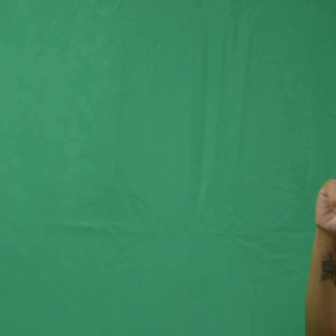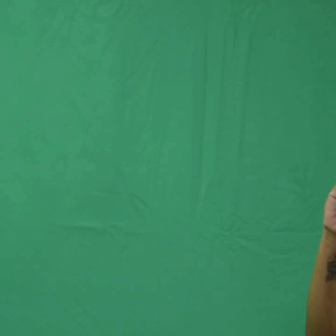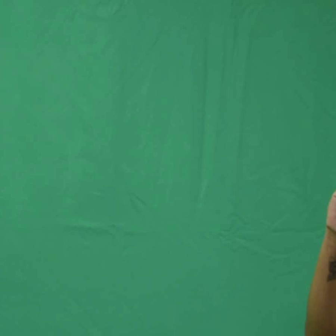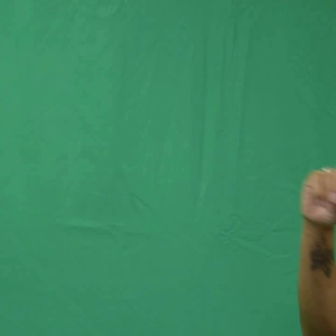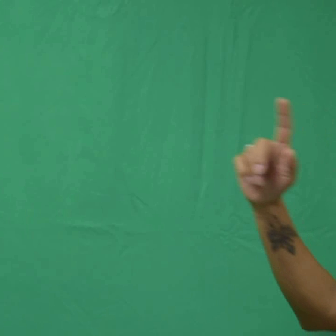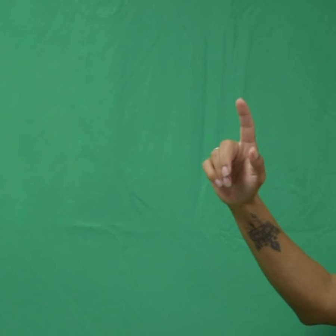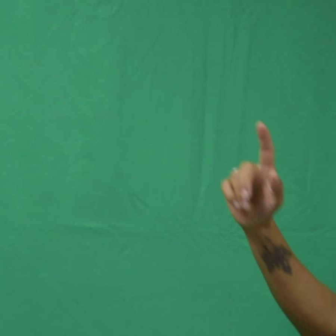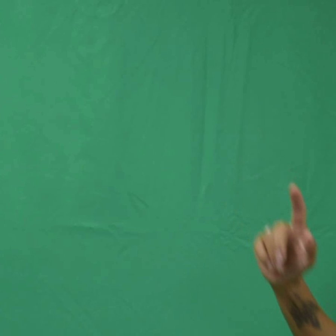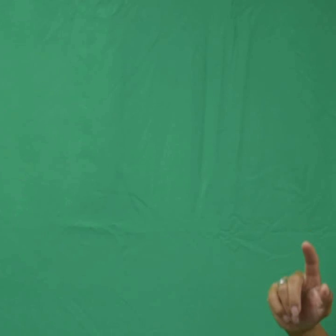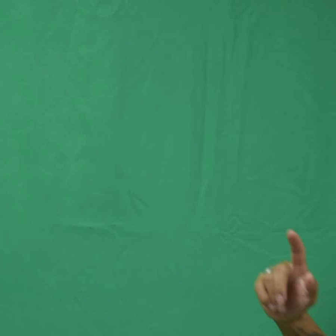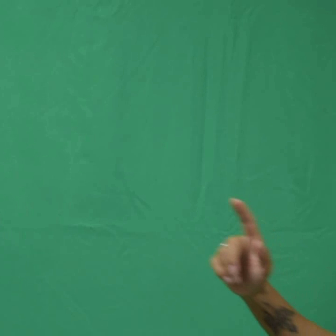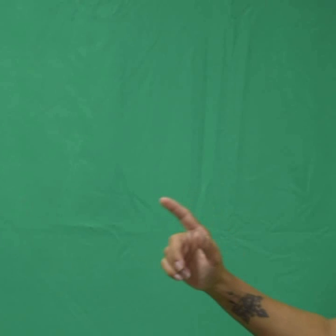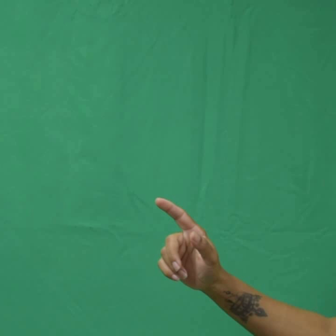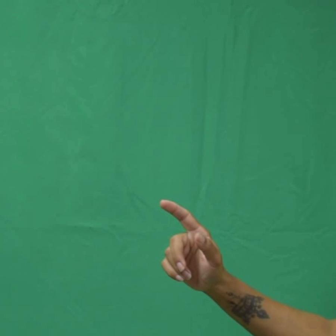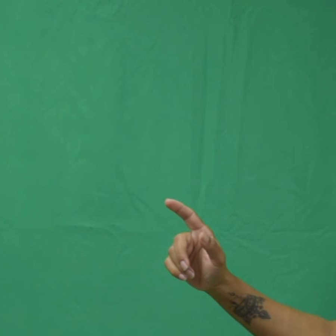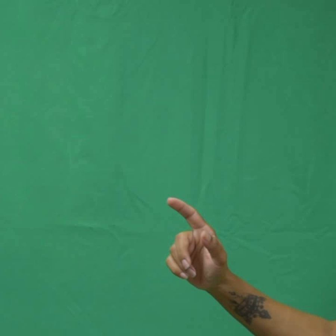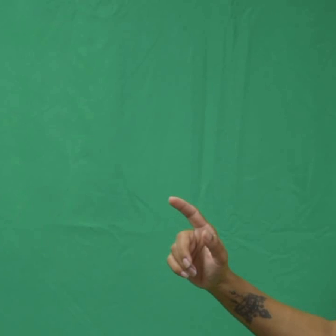Z